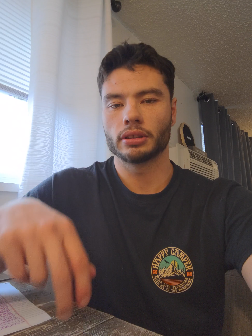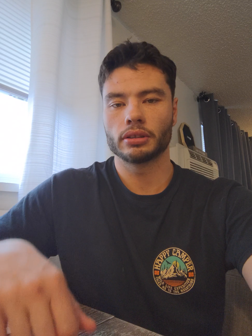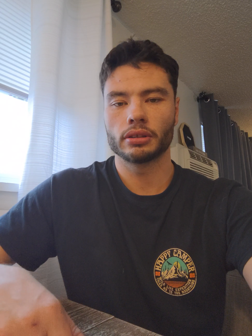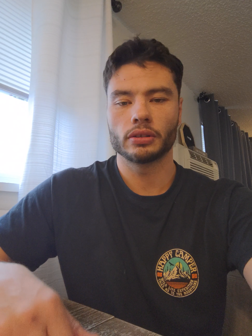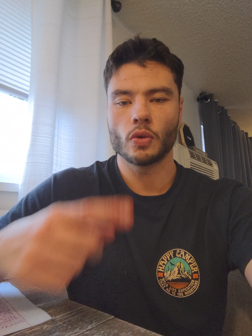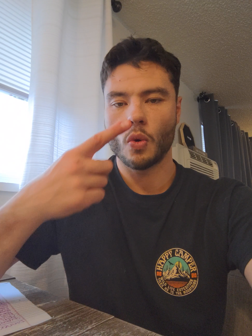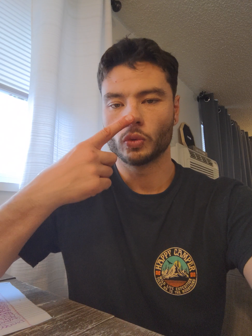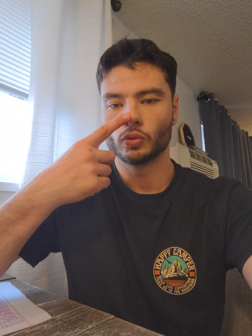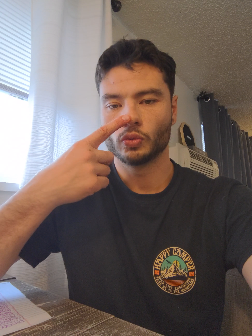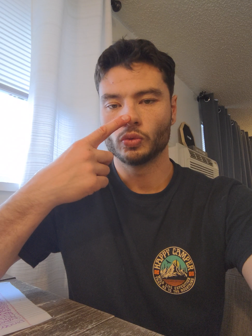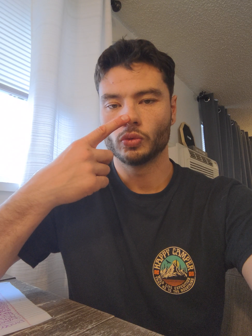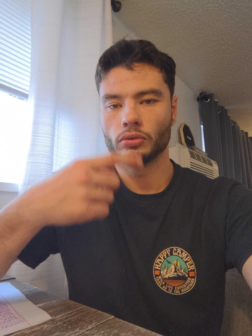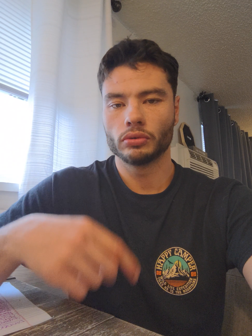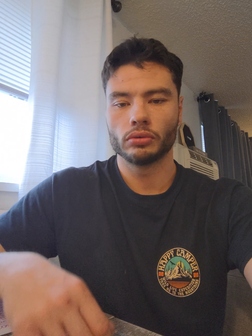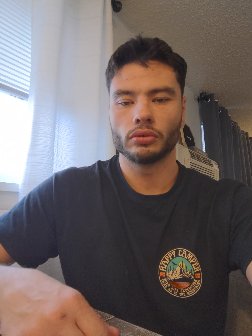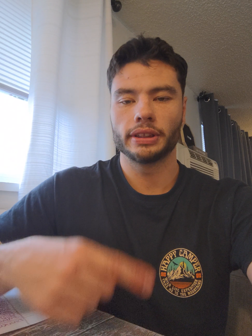nose